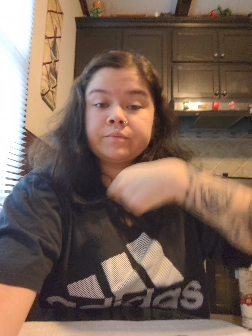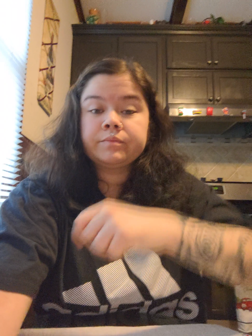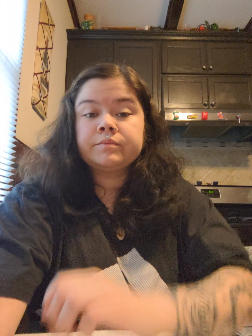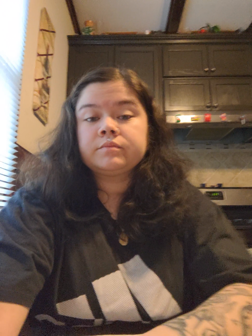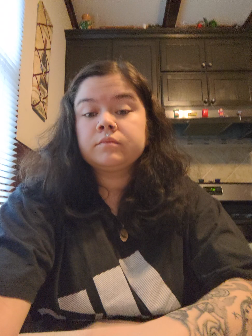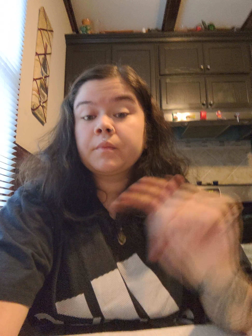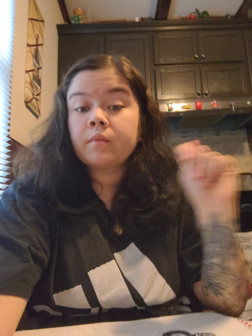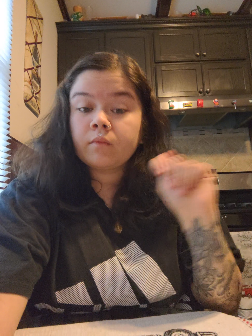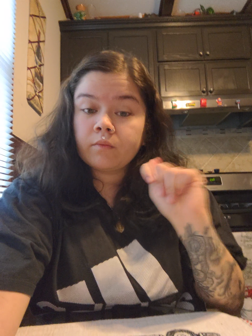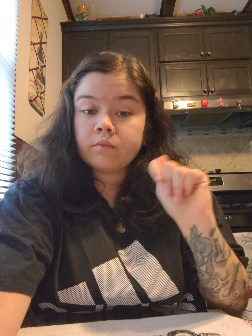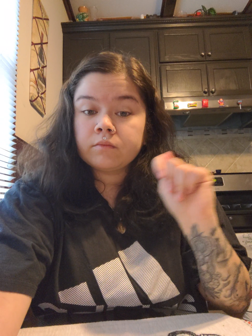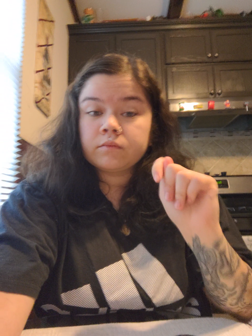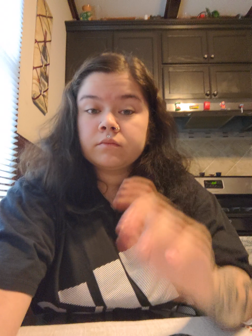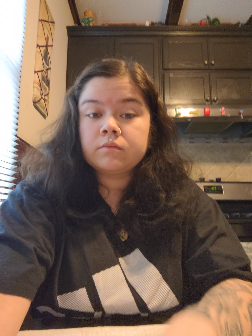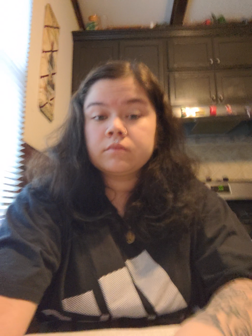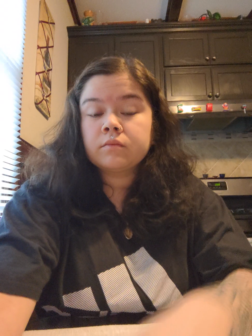potty